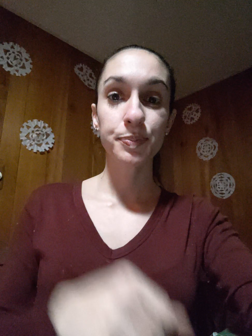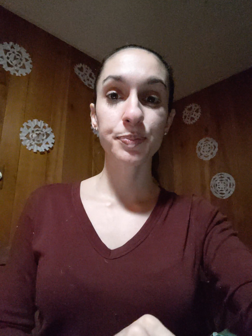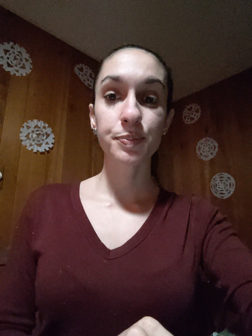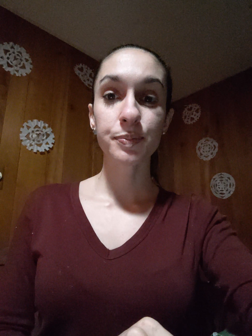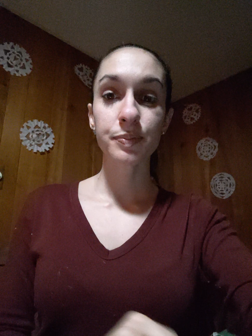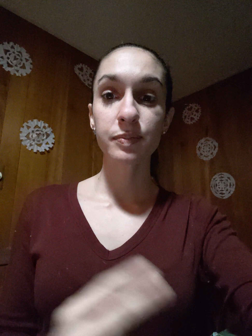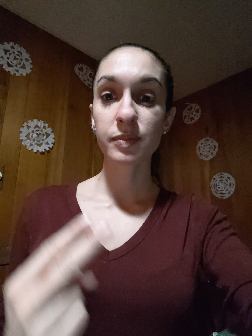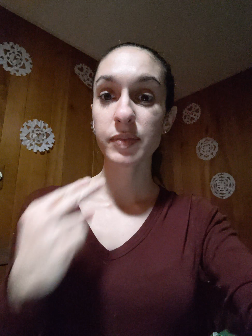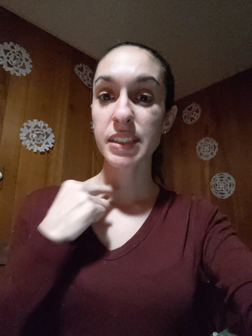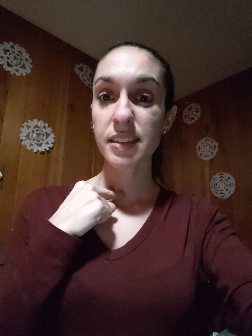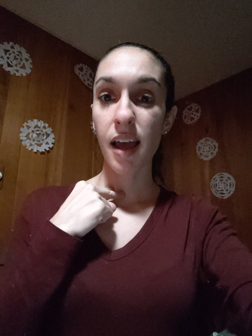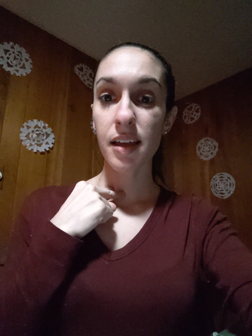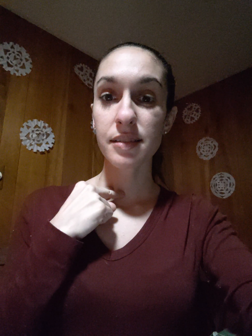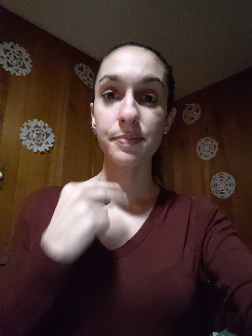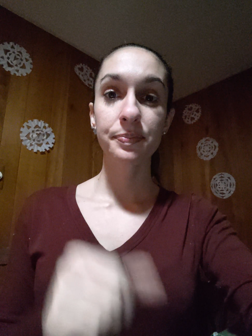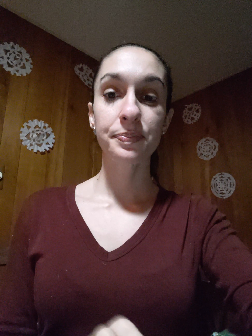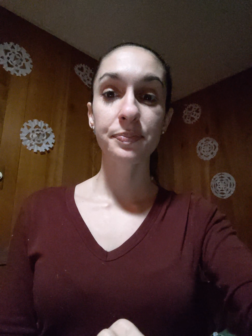stuck